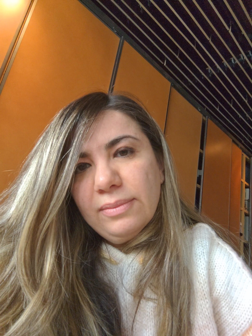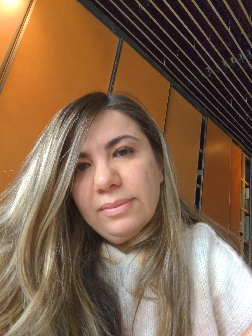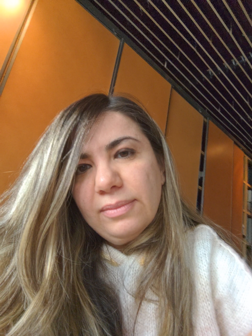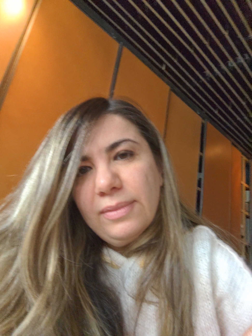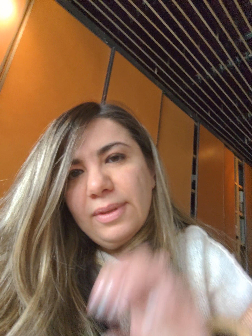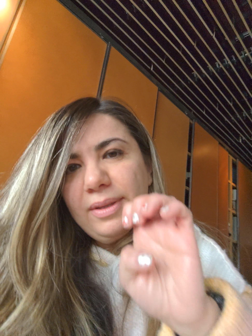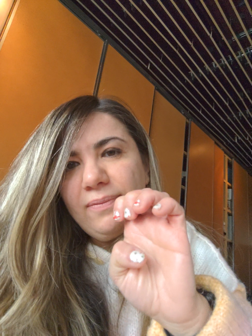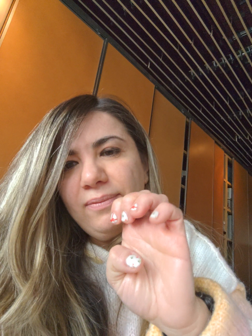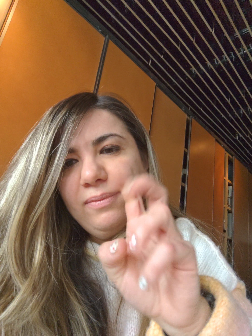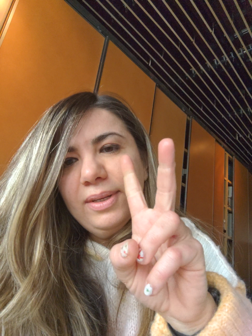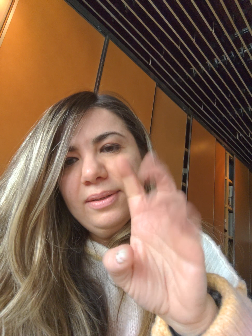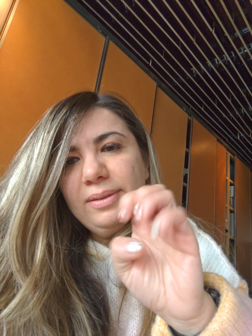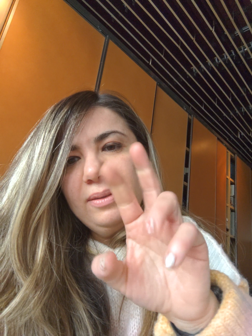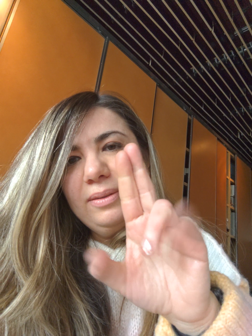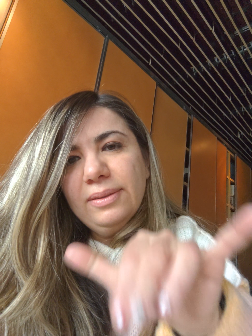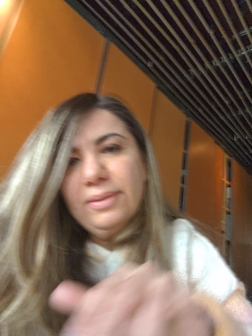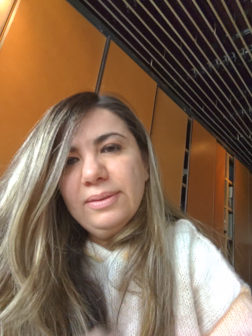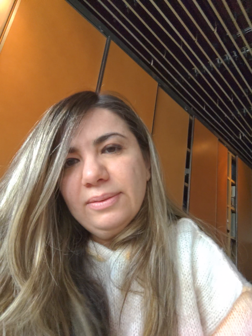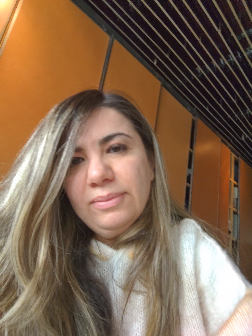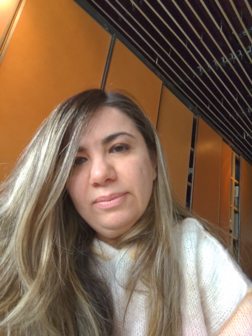every